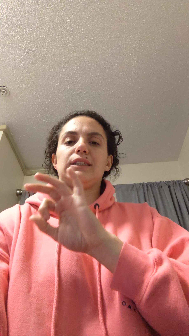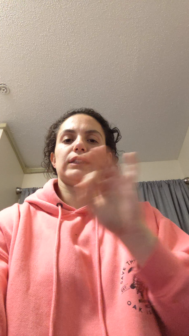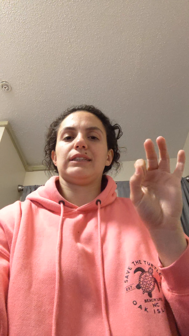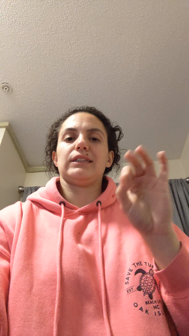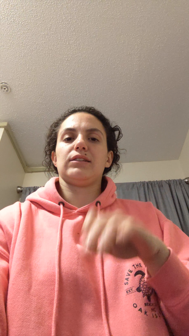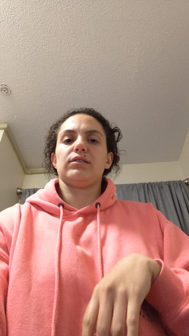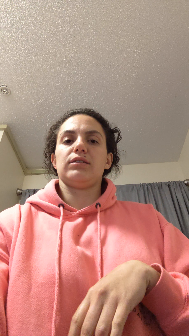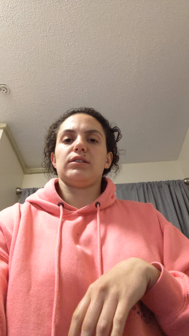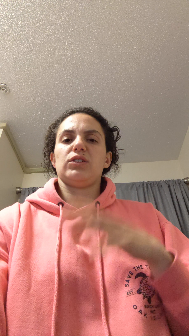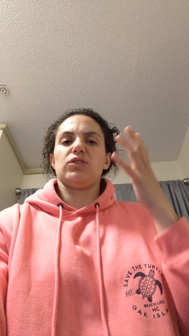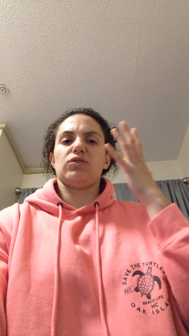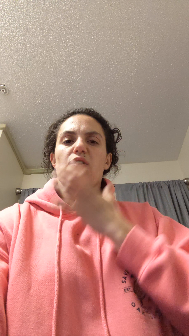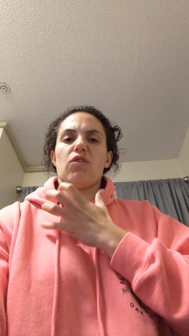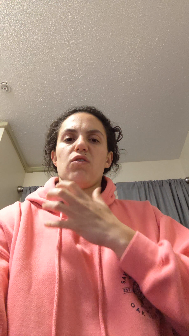dark